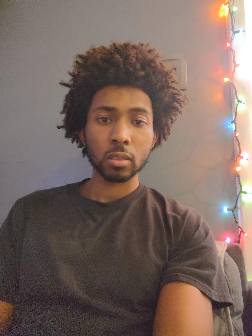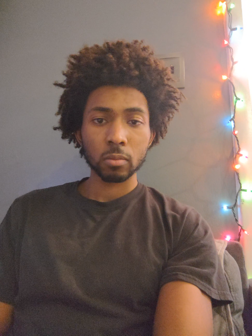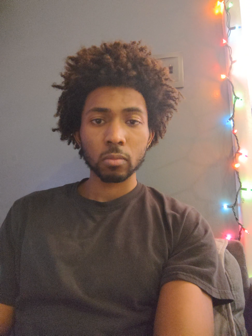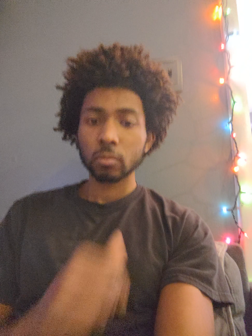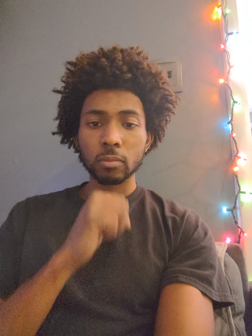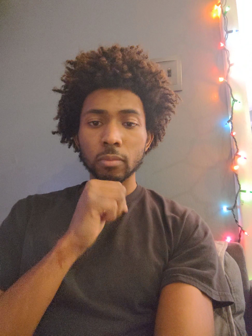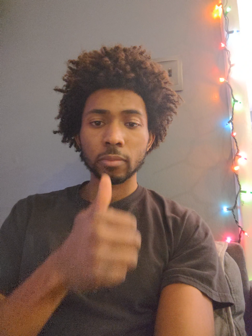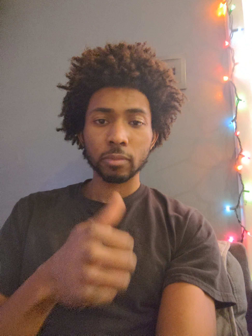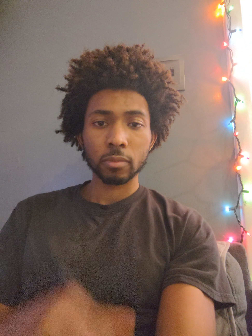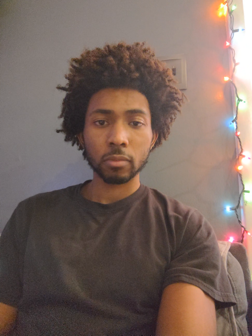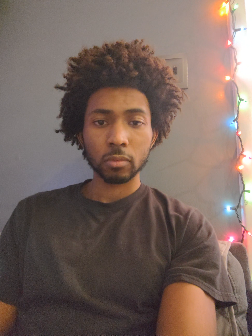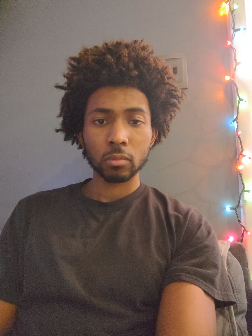not